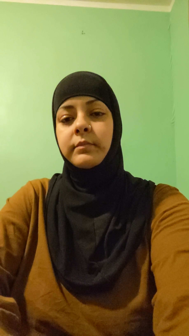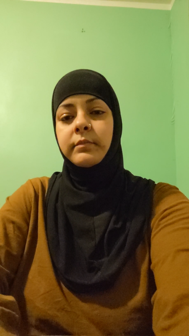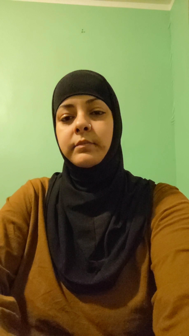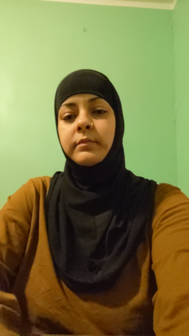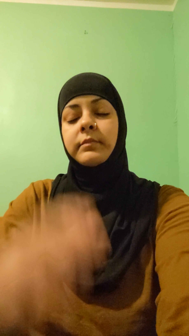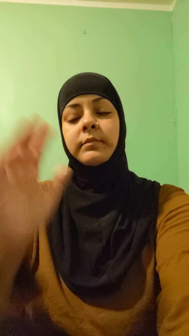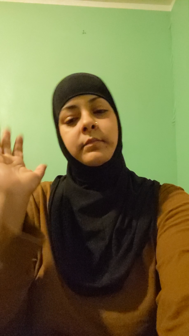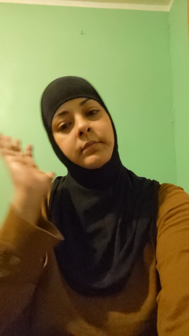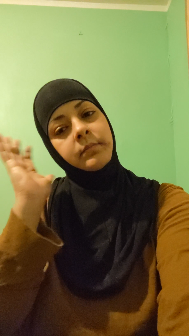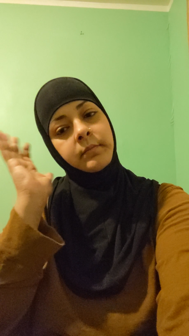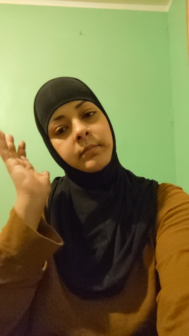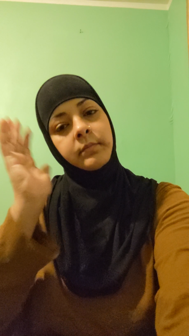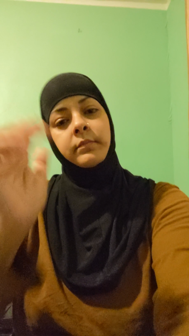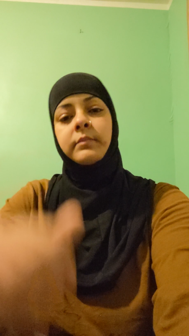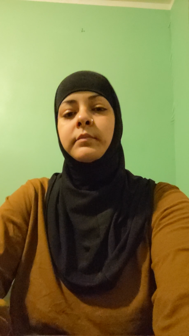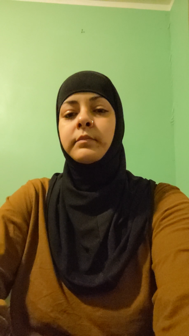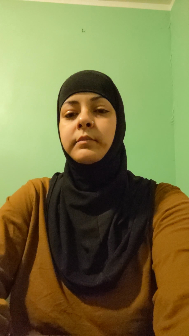pillow